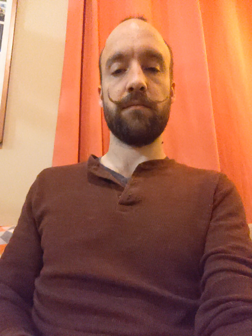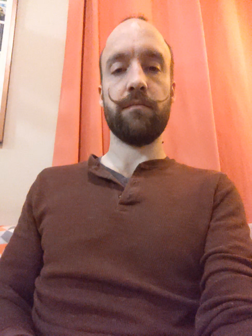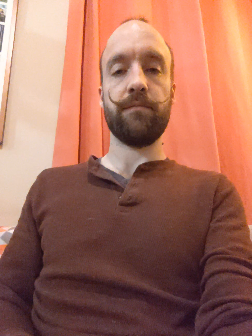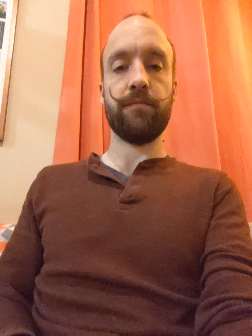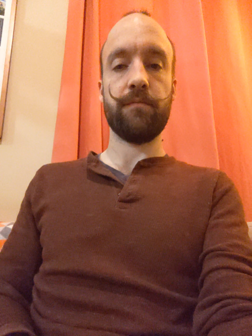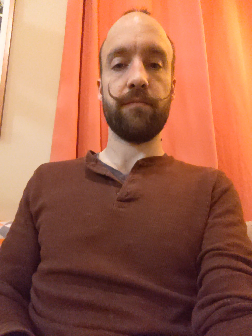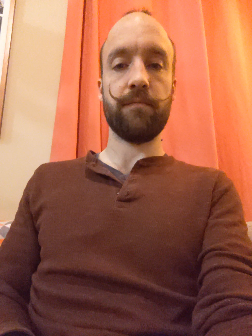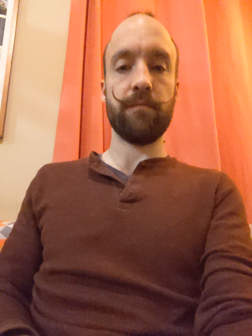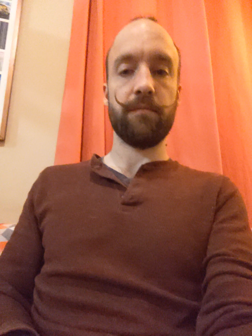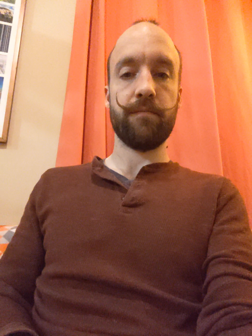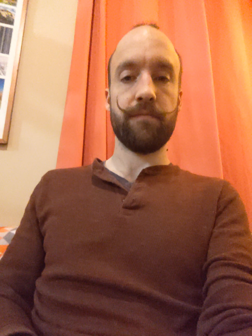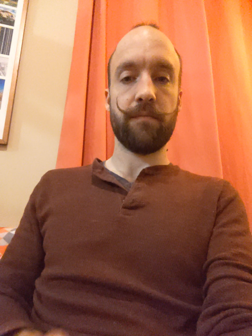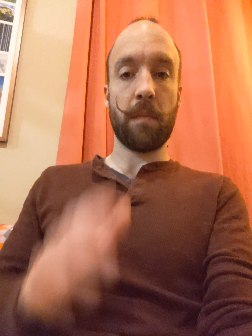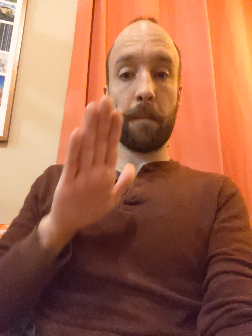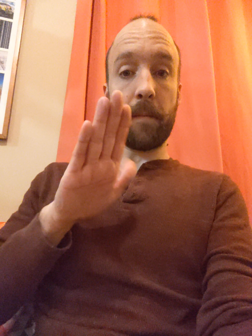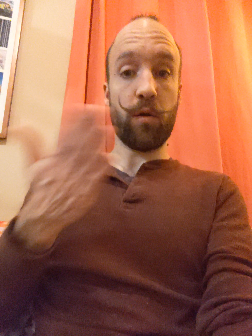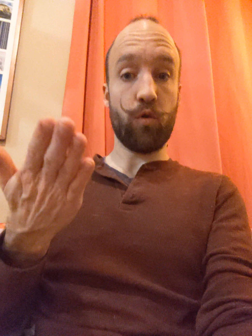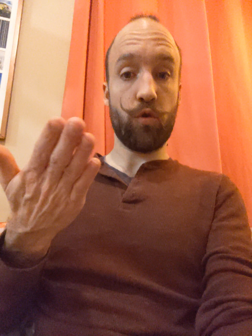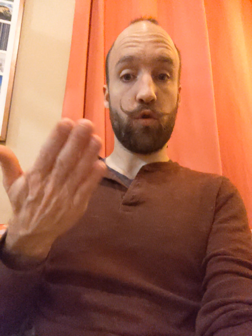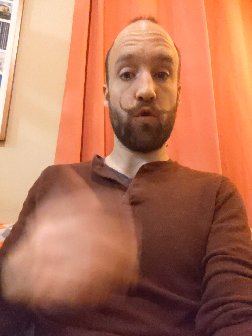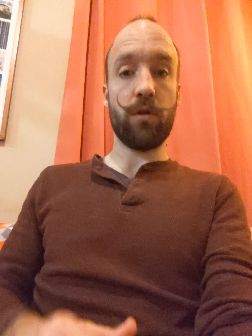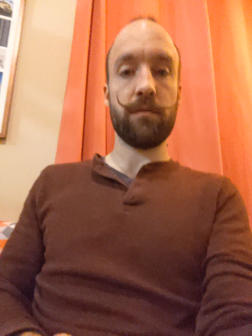book